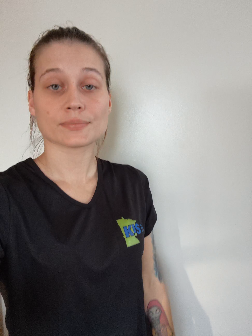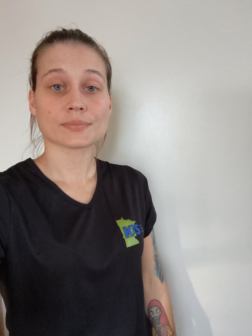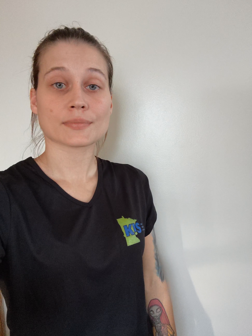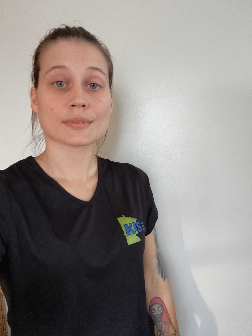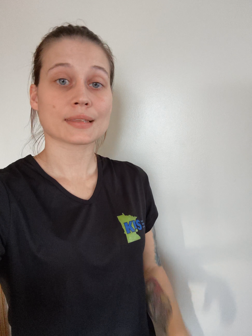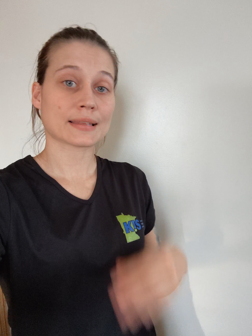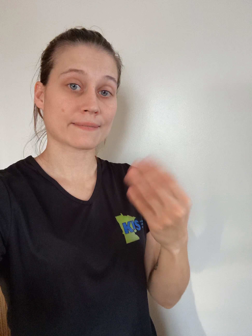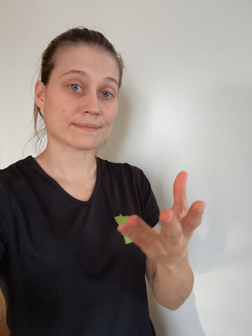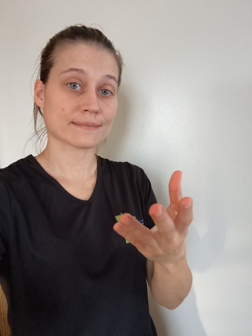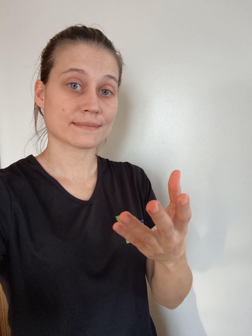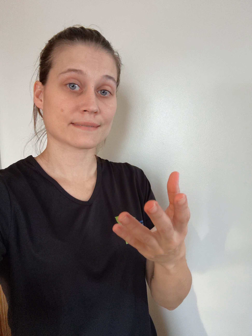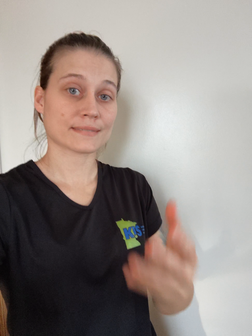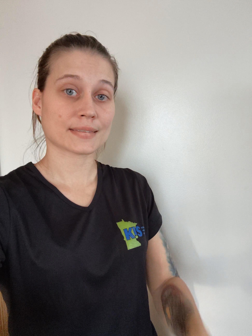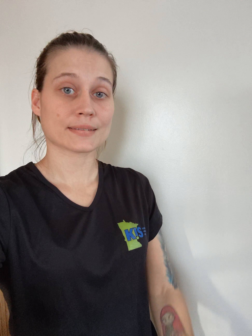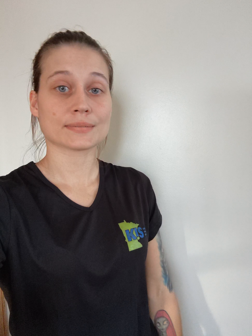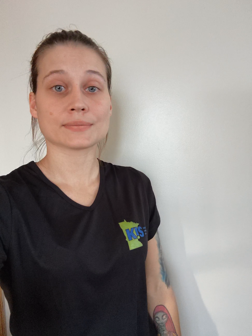give